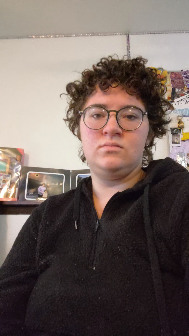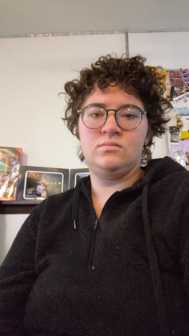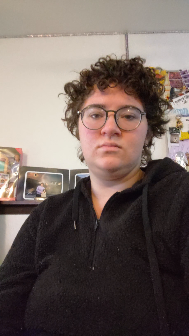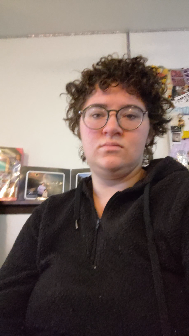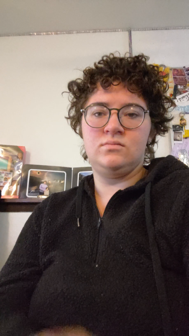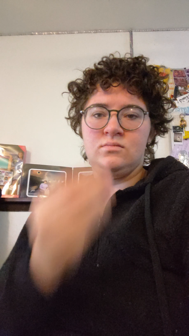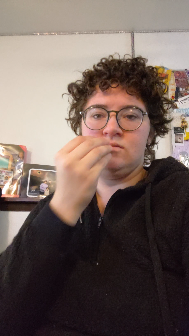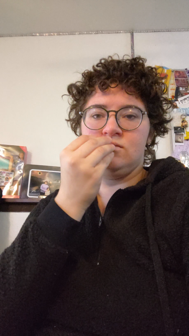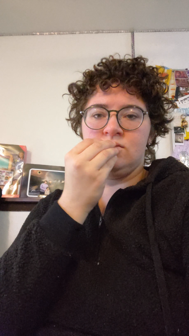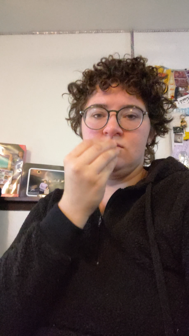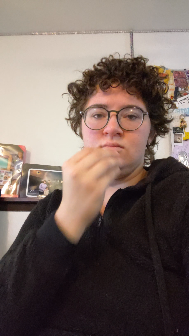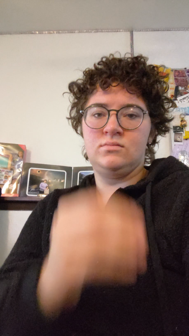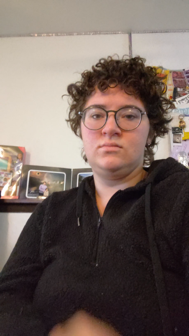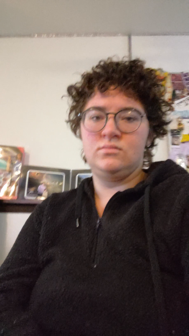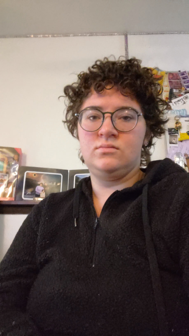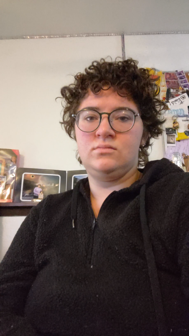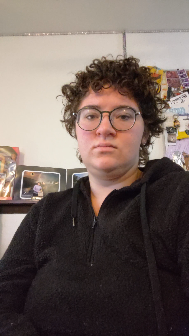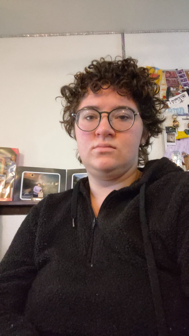eat